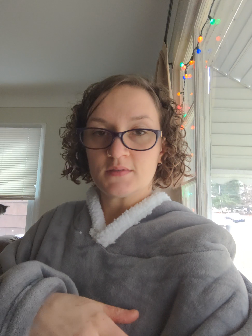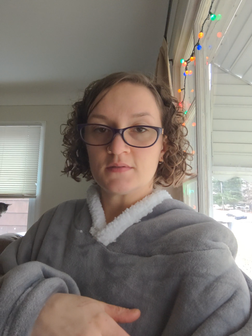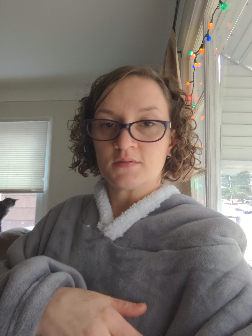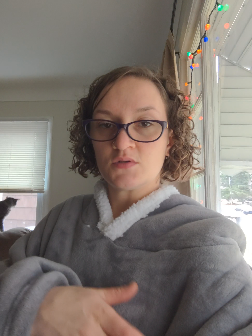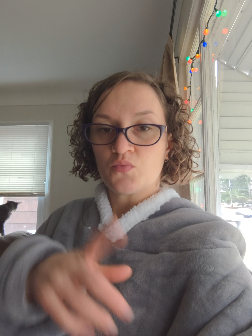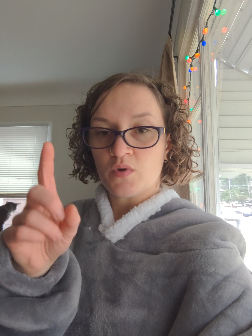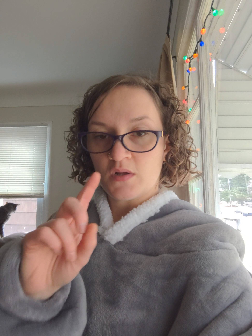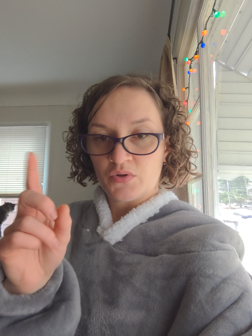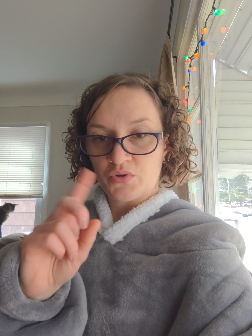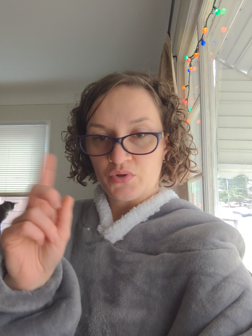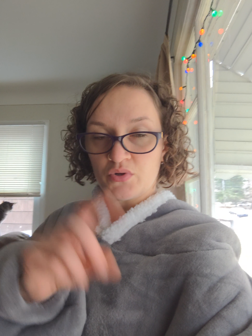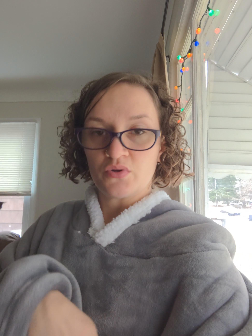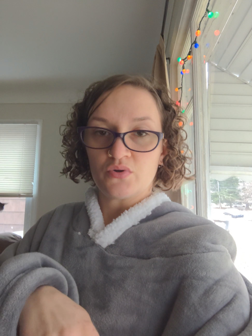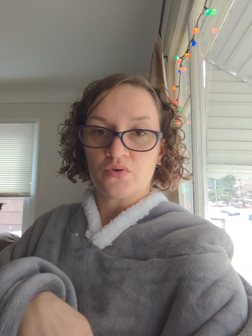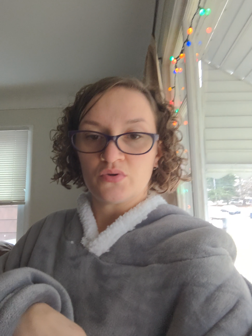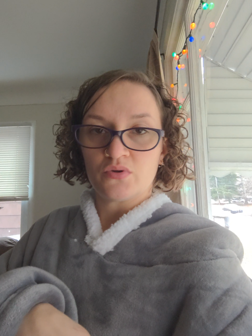where